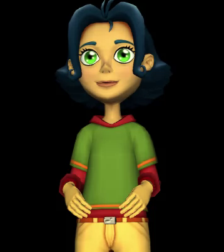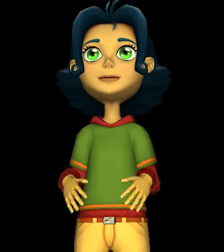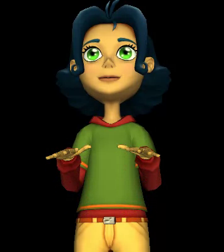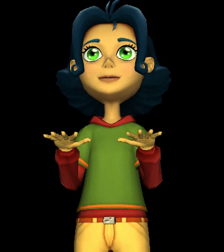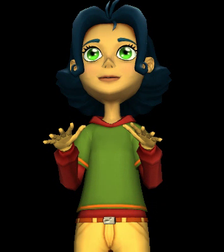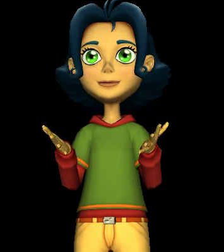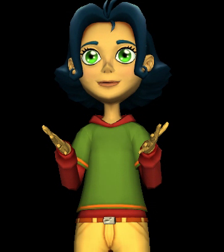كيف